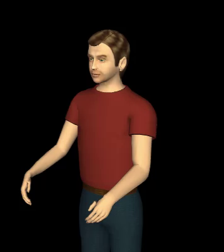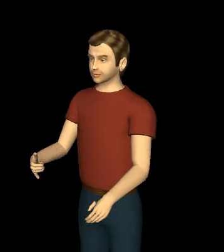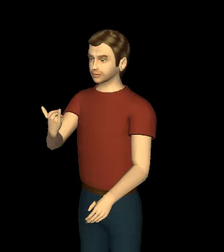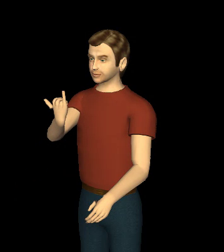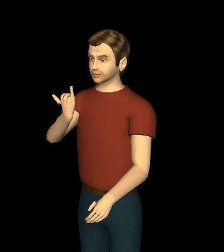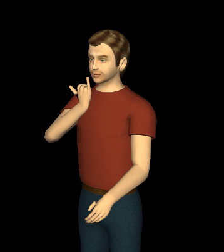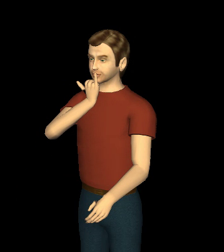خطأ